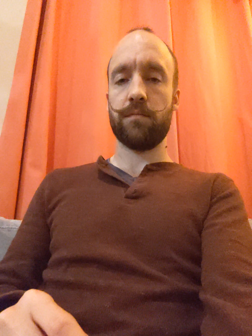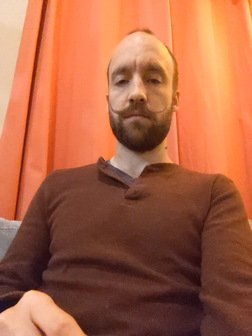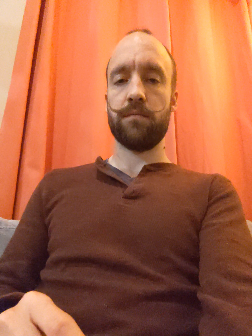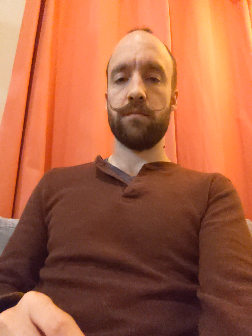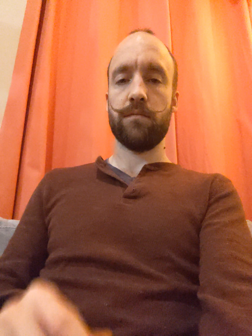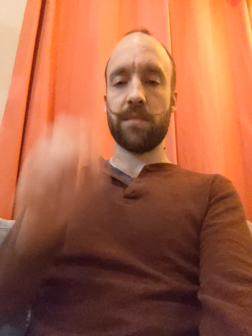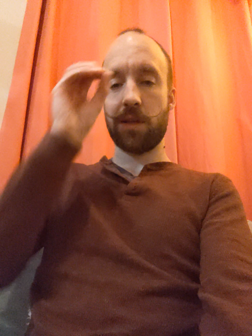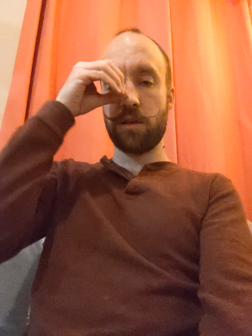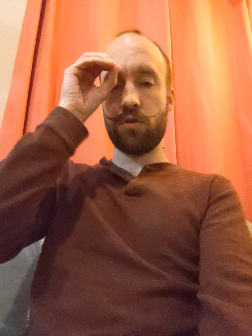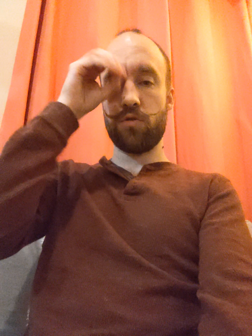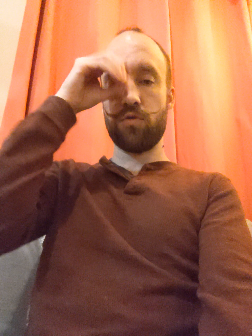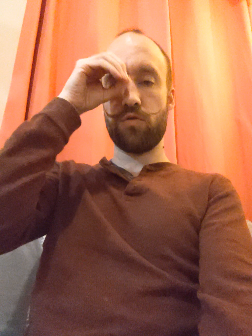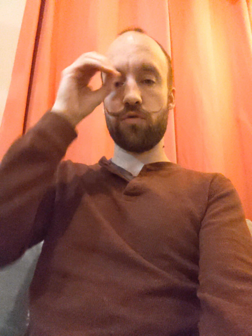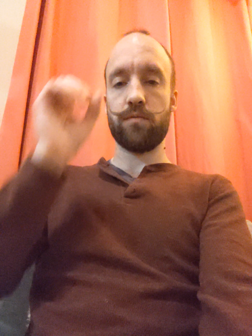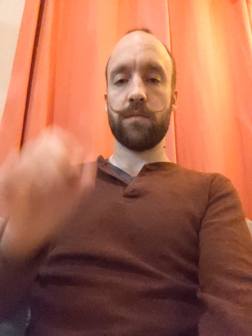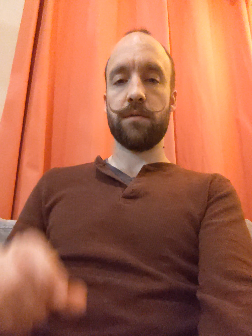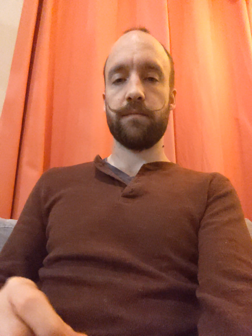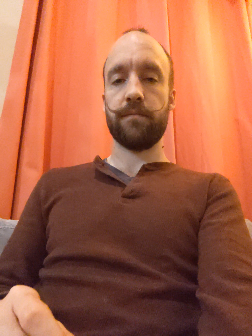owl